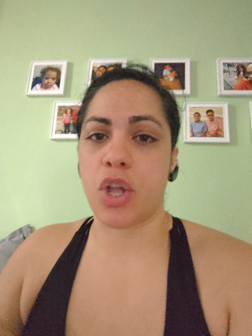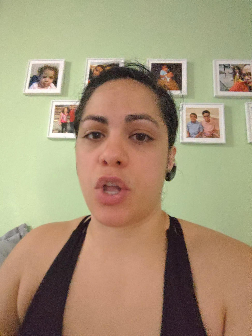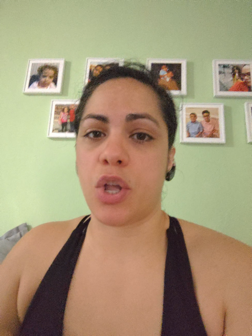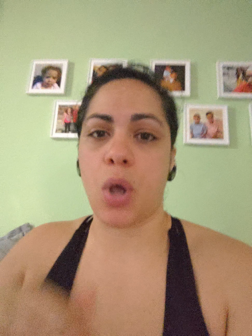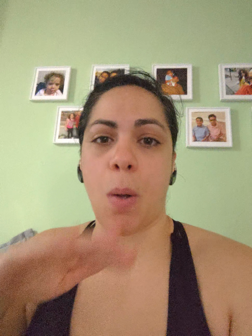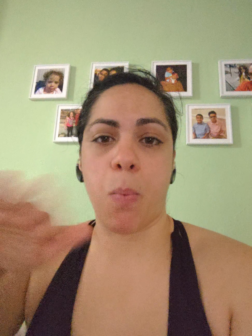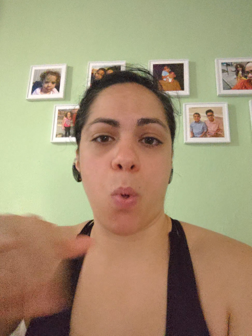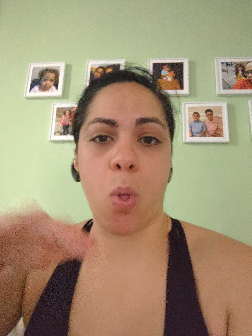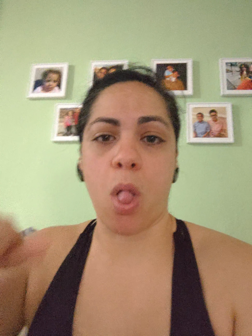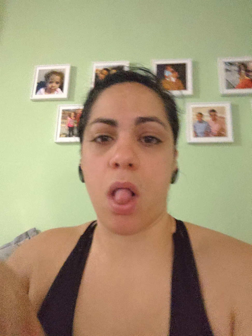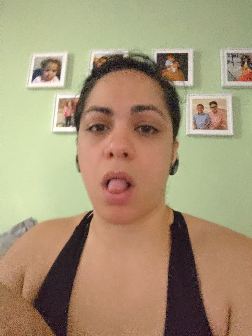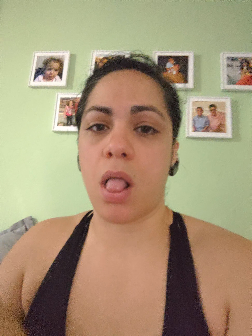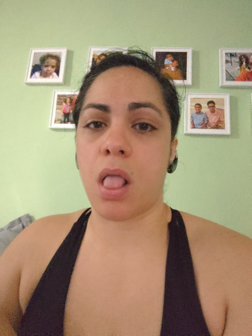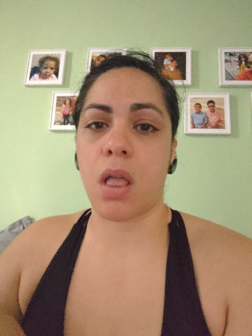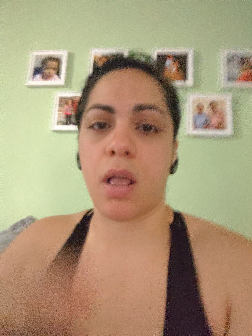pool